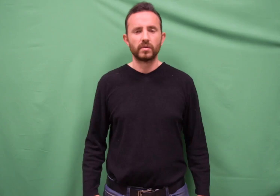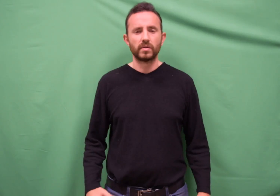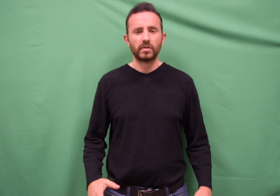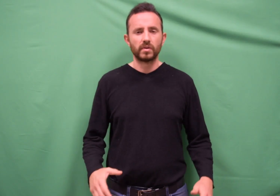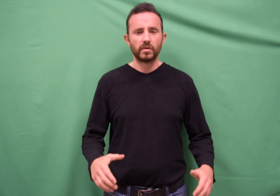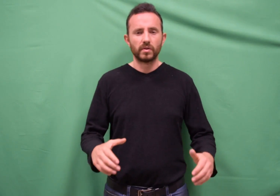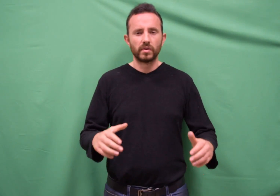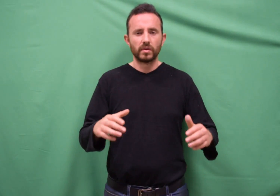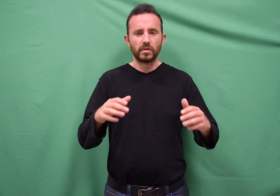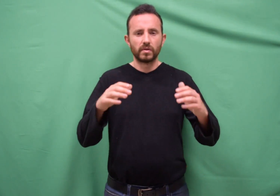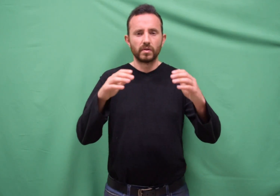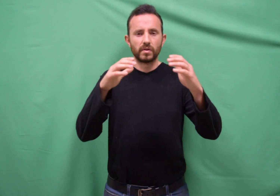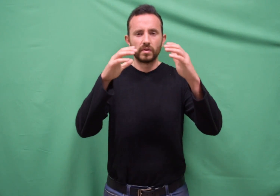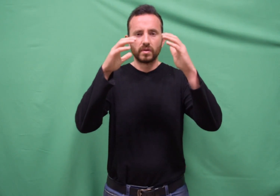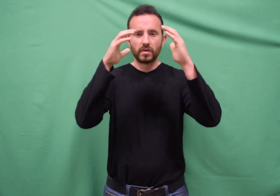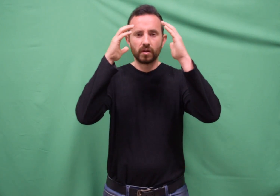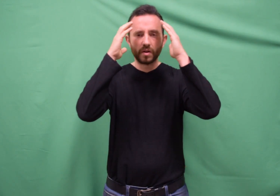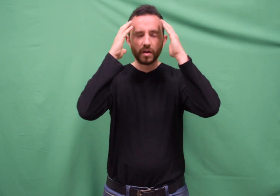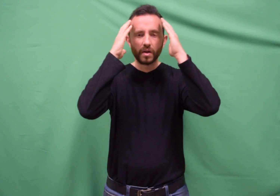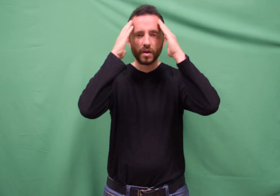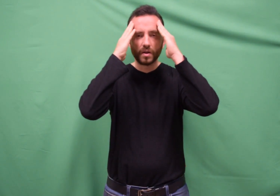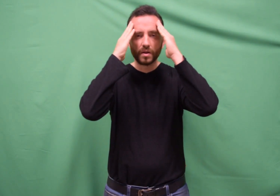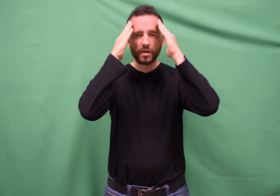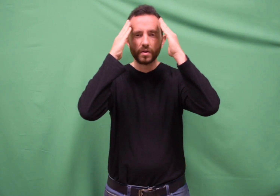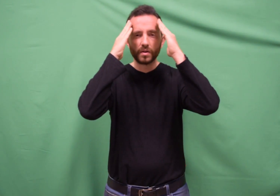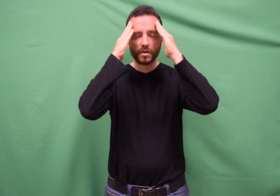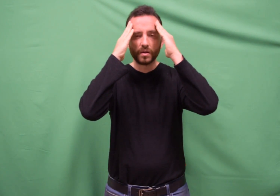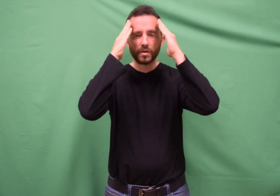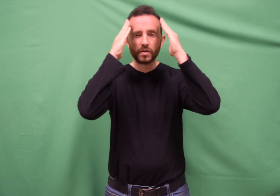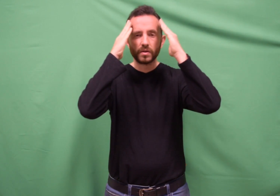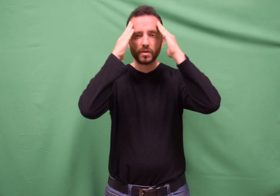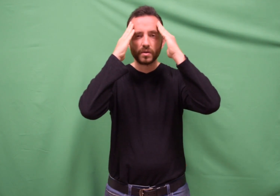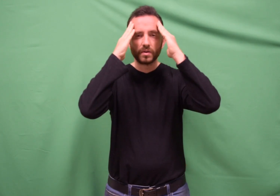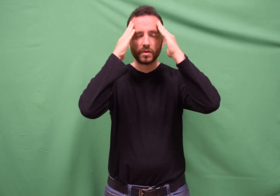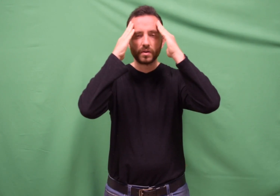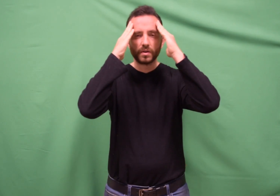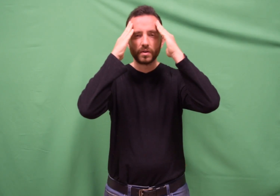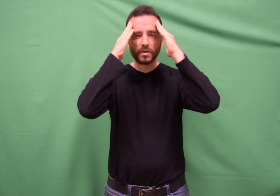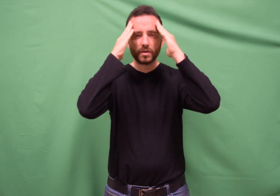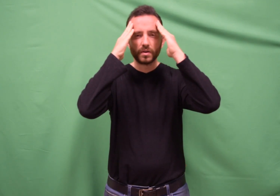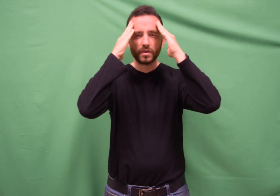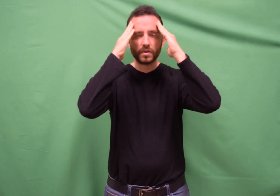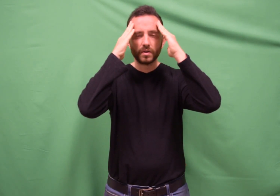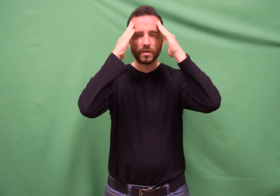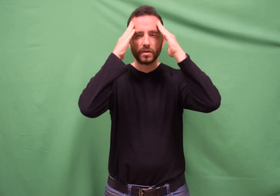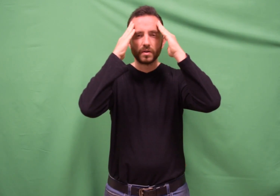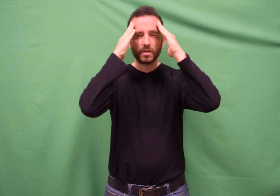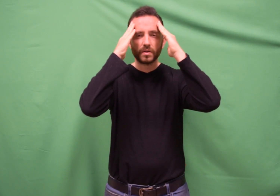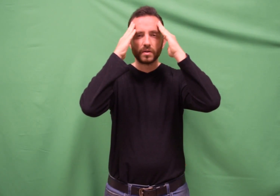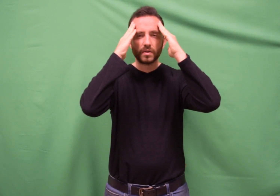cabeza